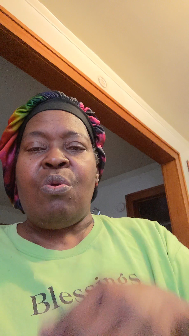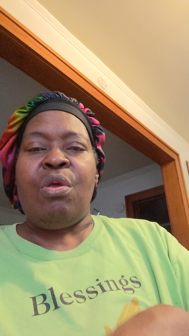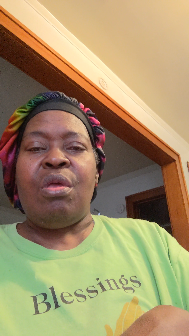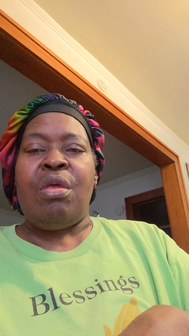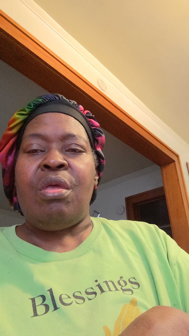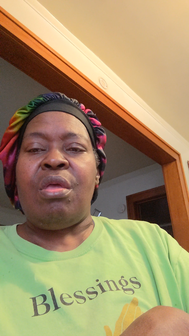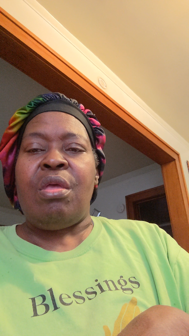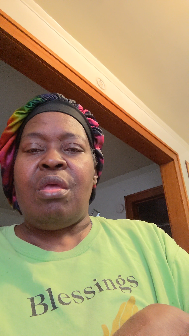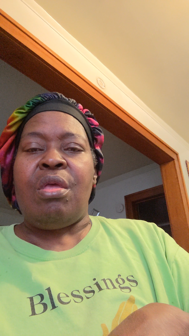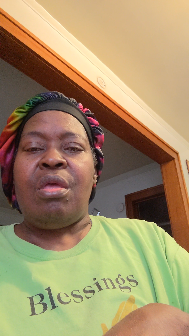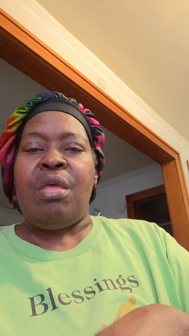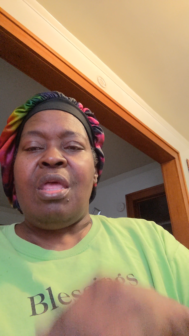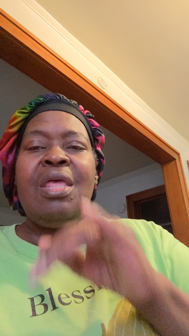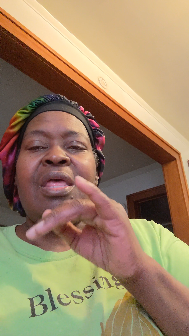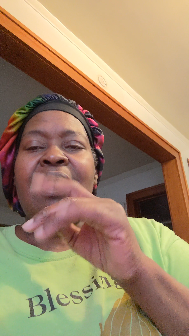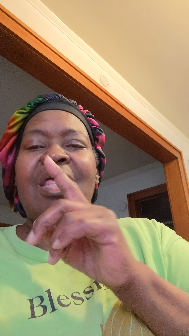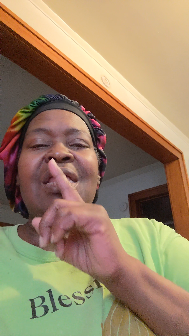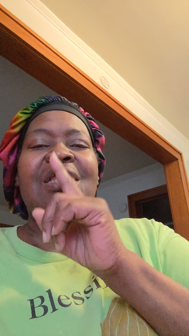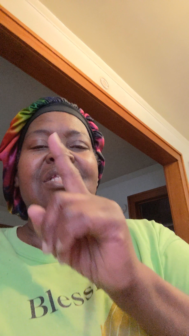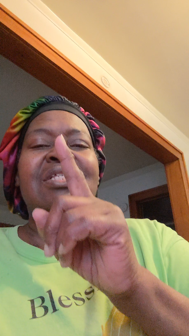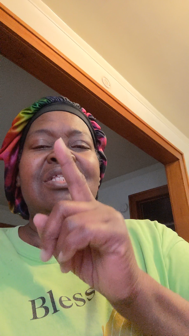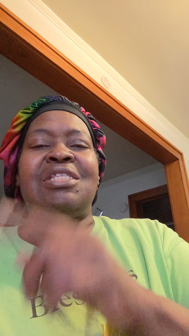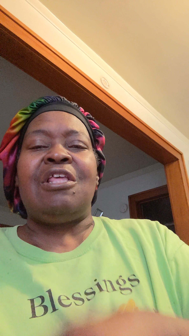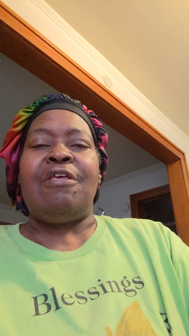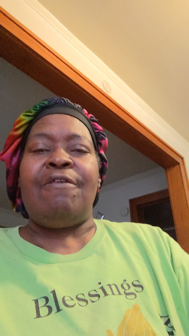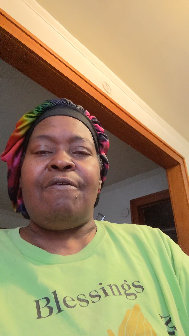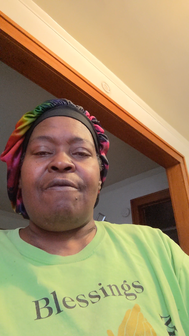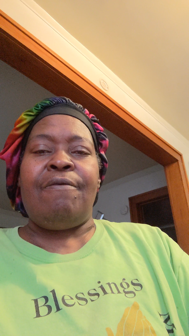is